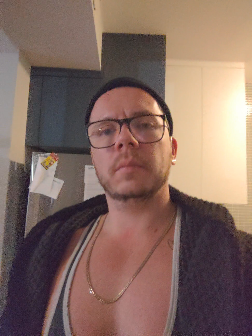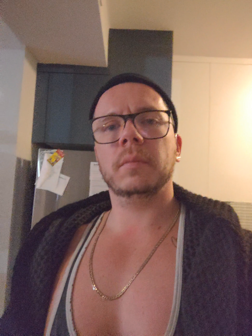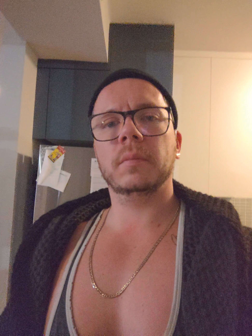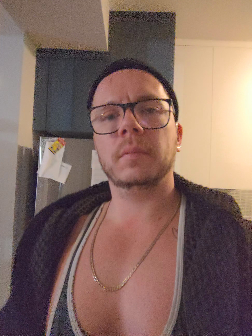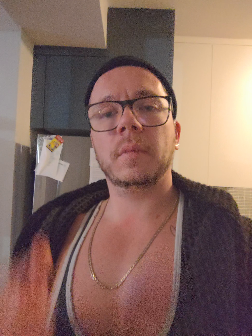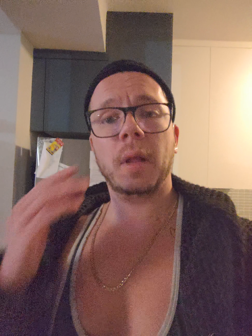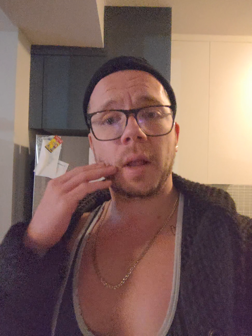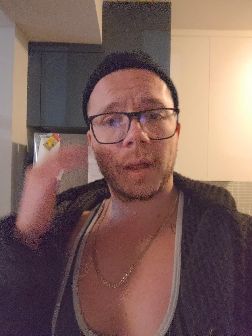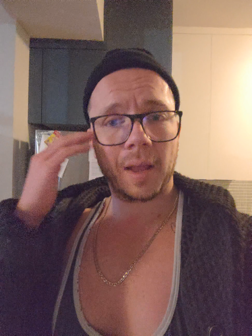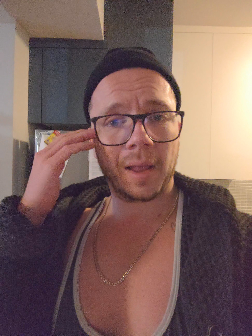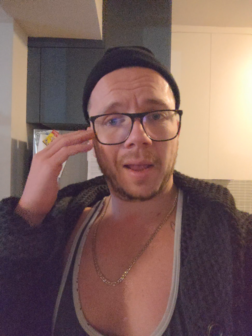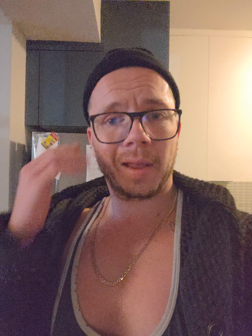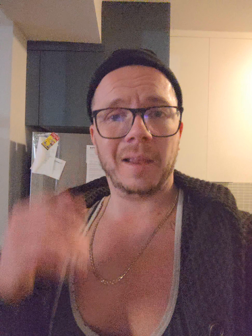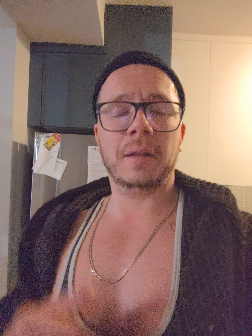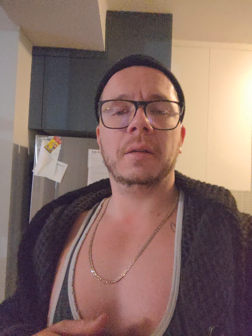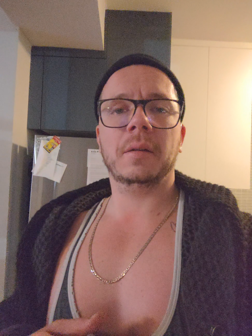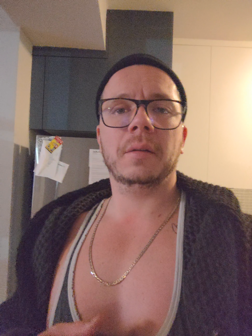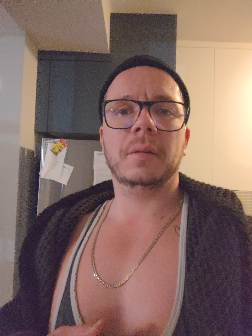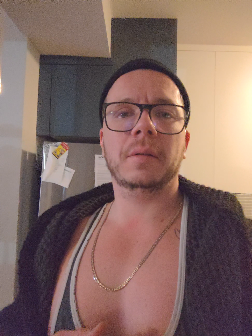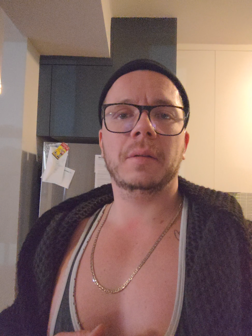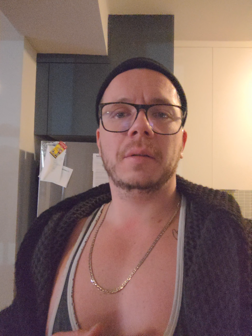head